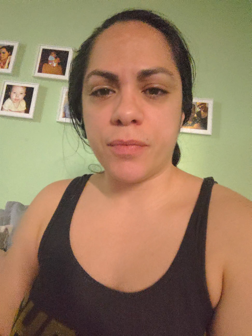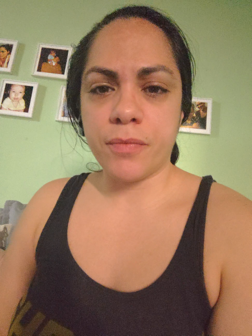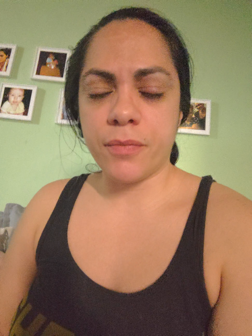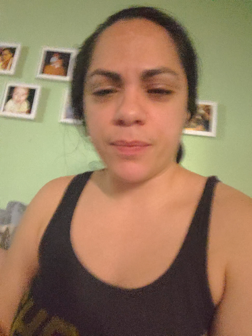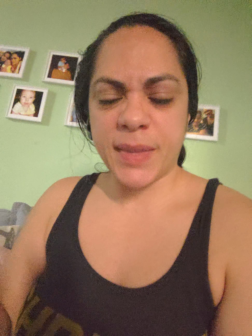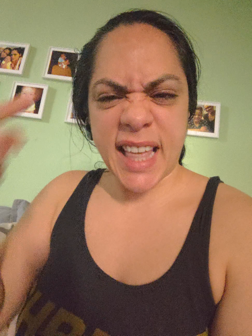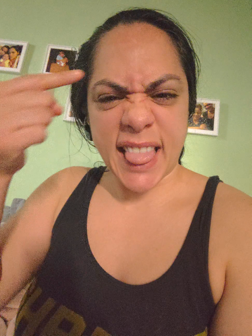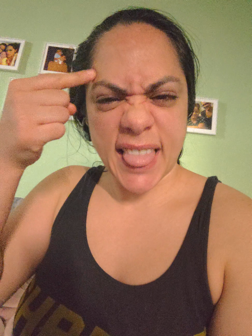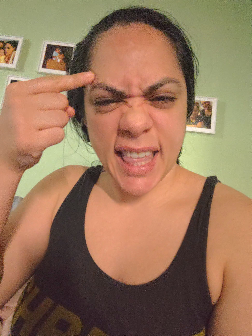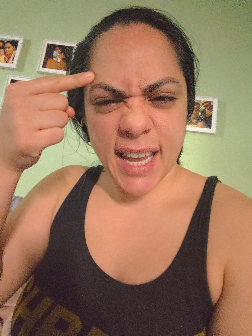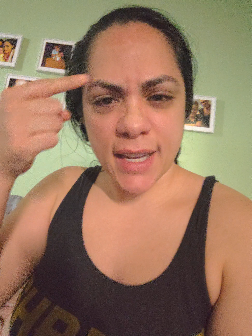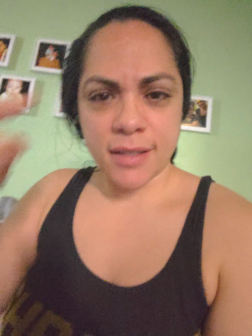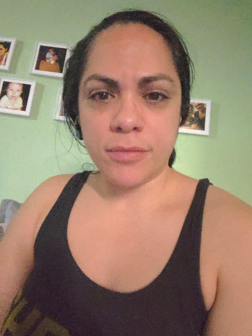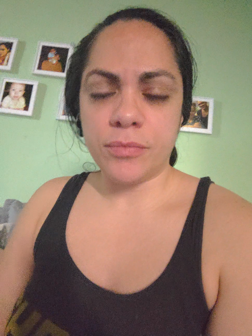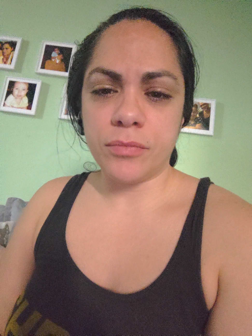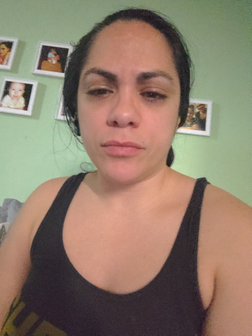think